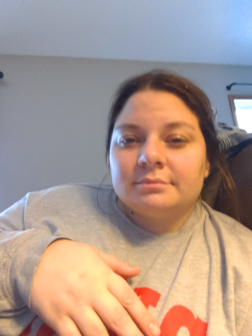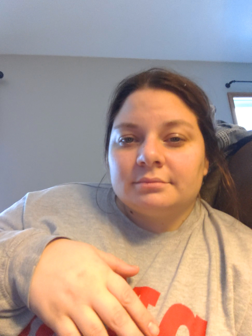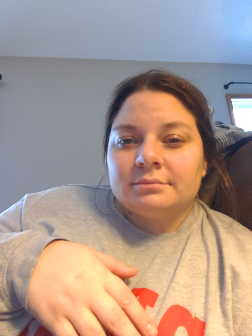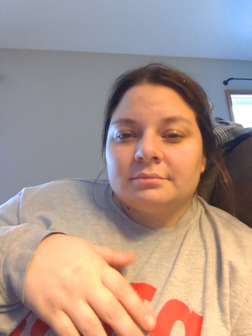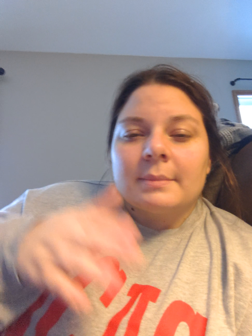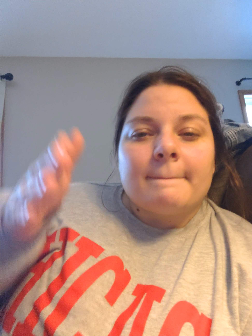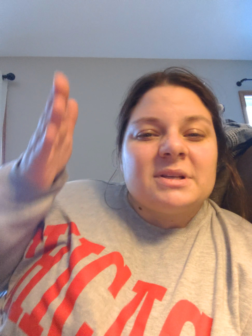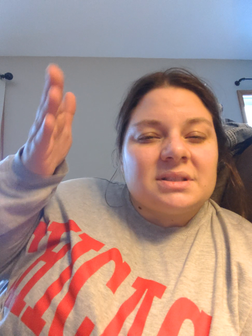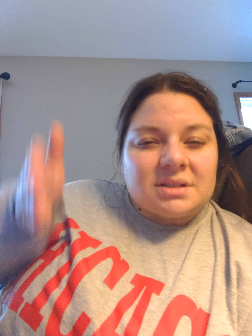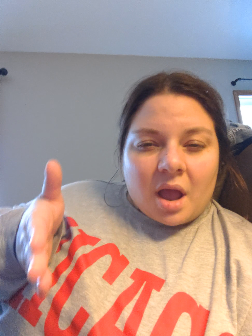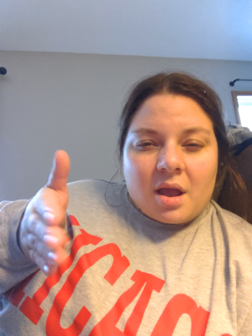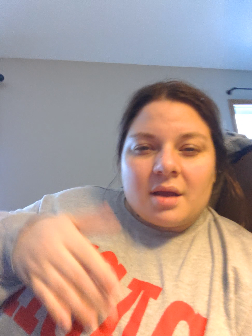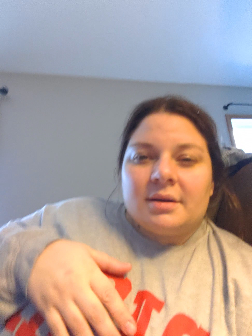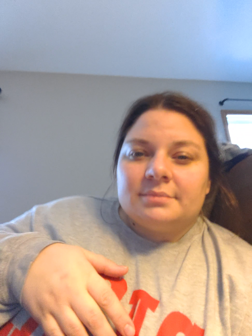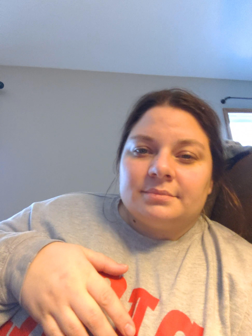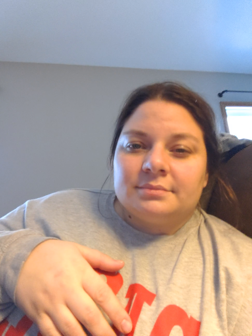beside